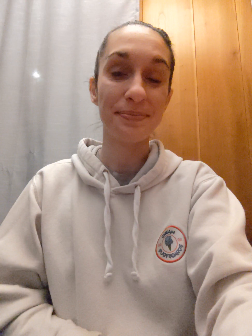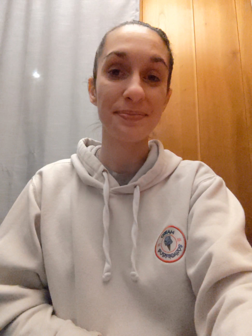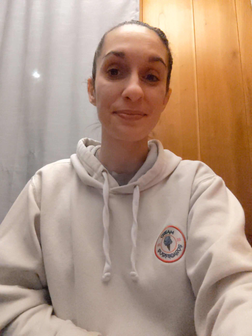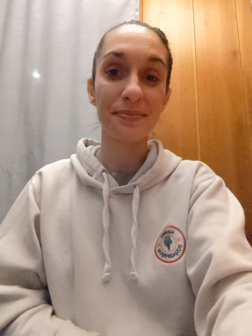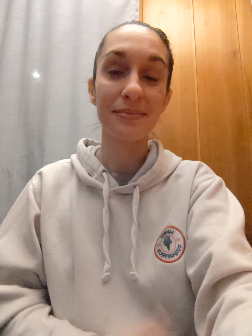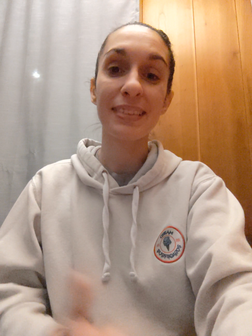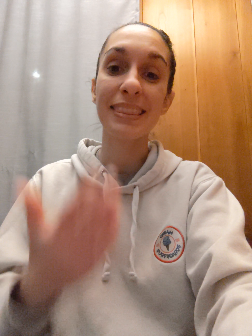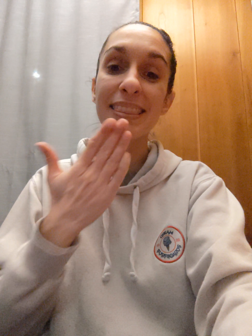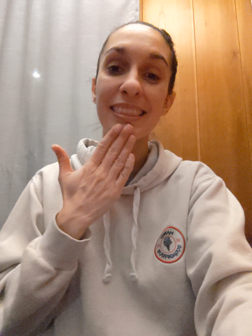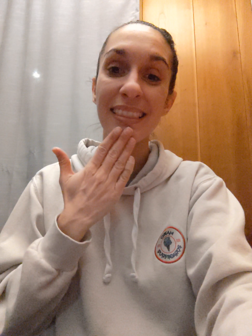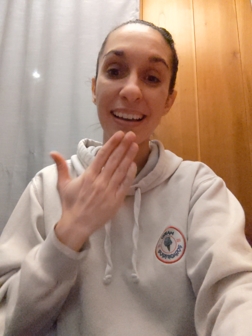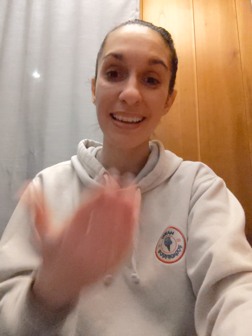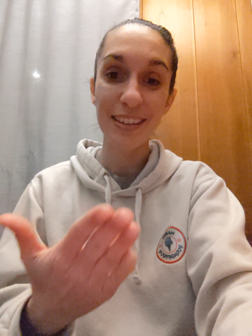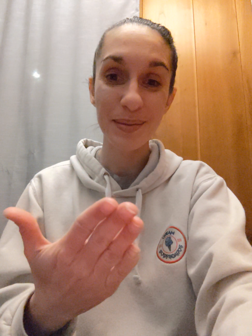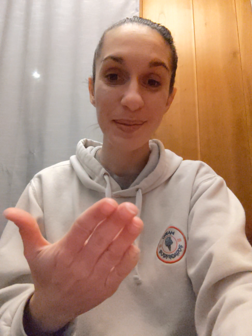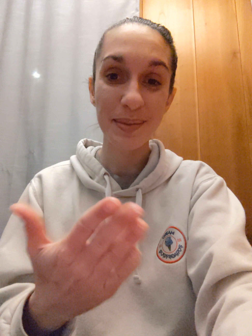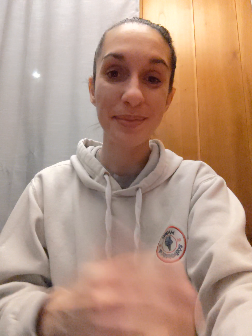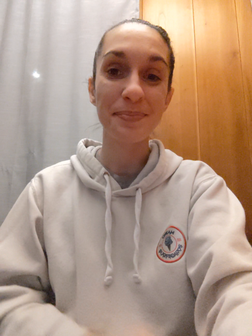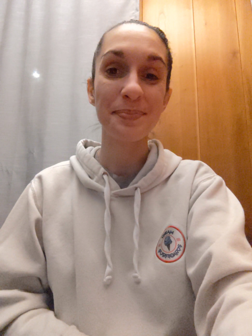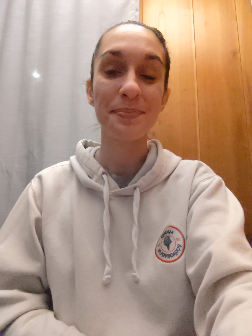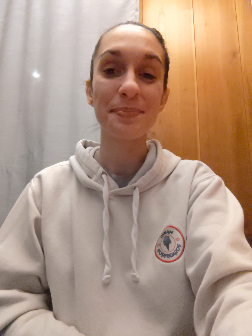thank you